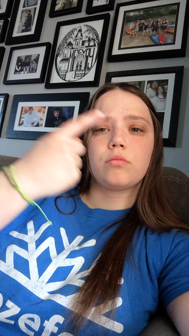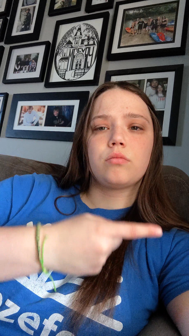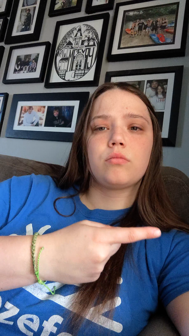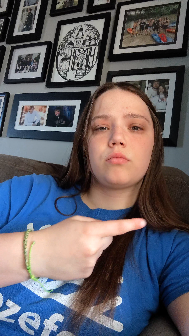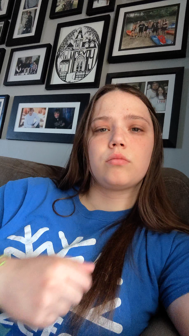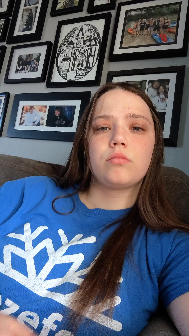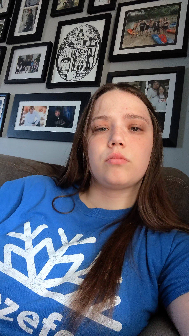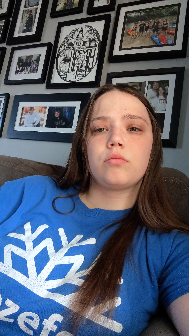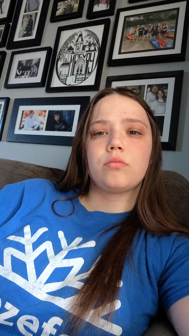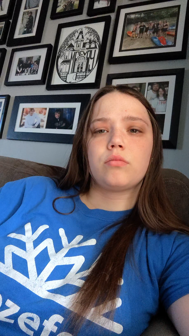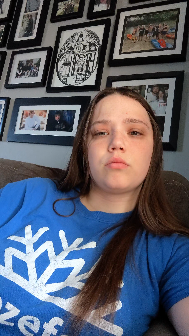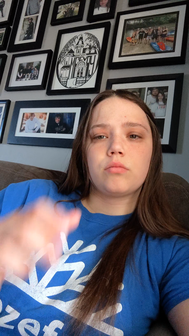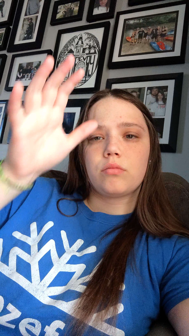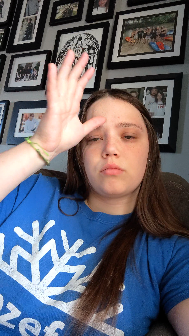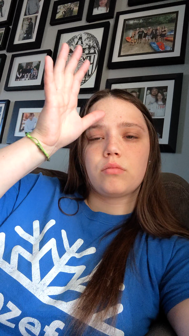daddy